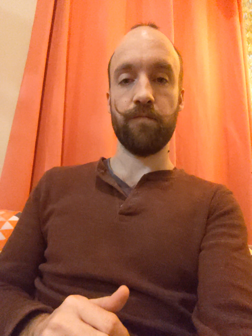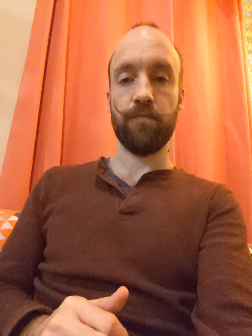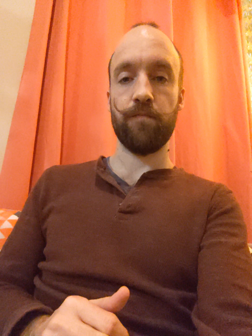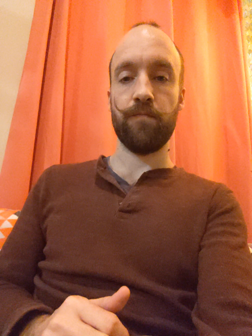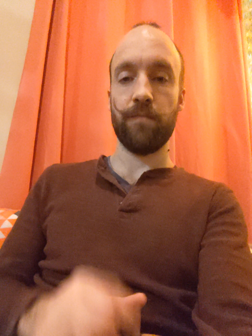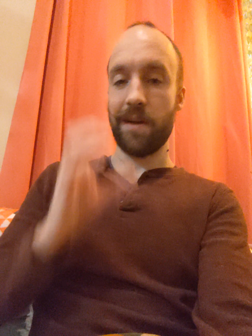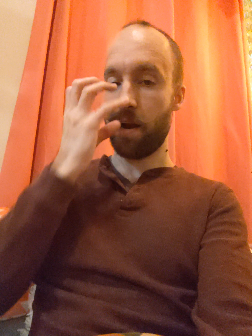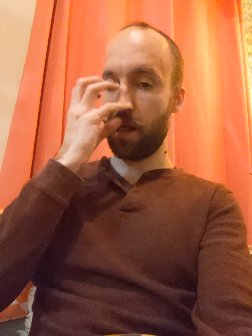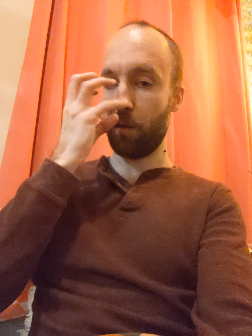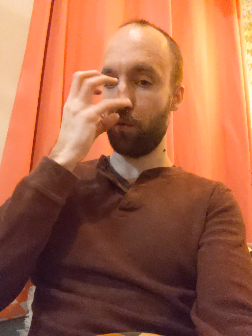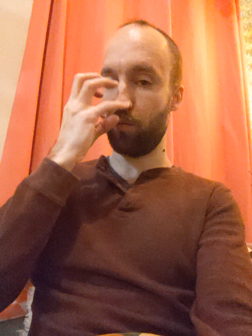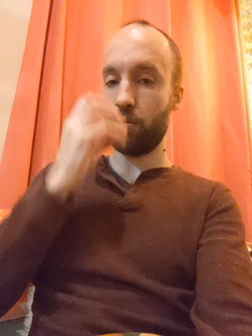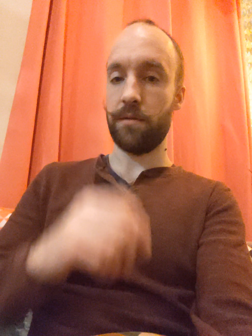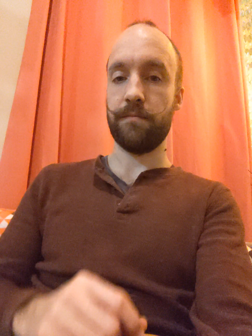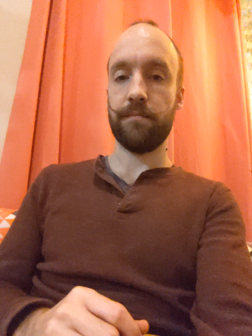clown